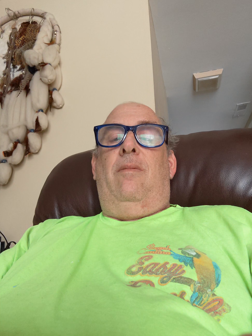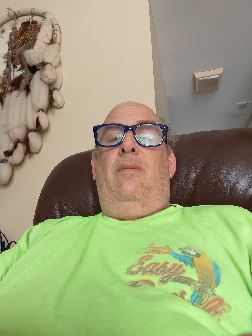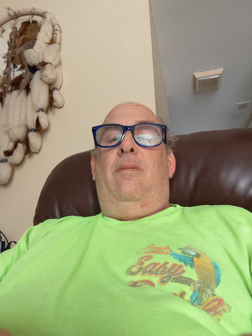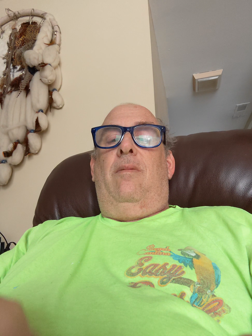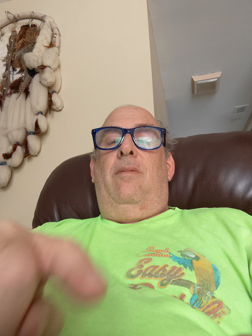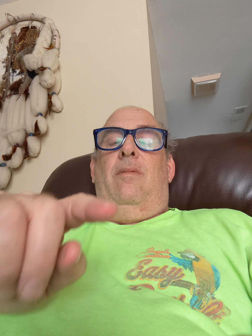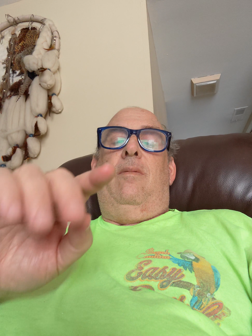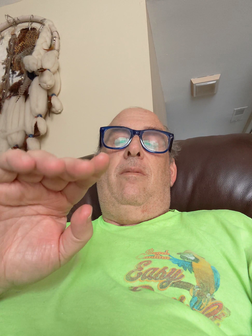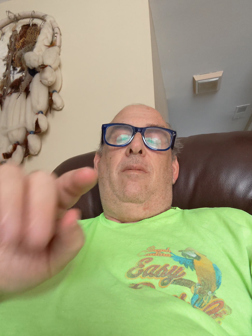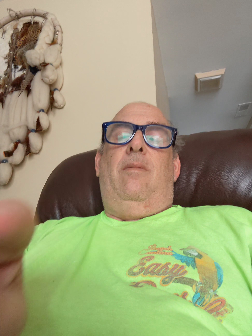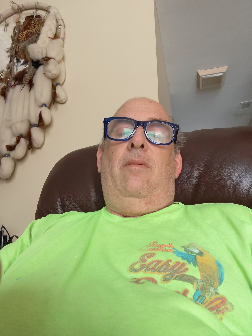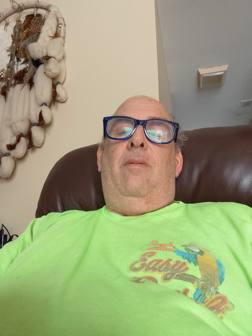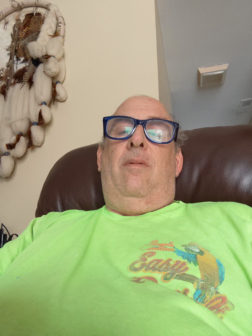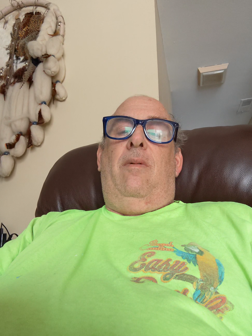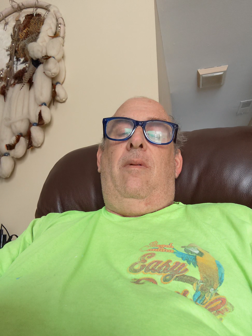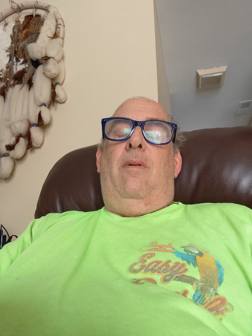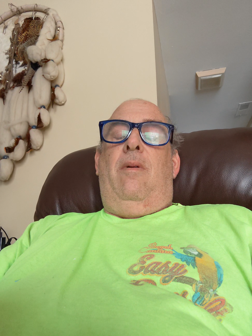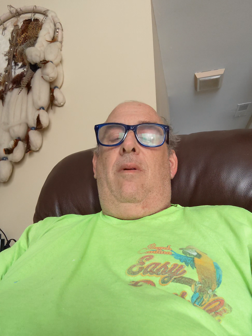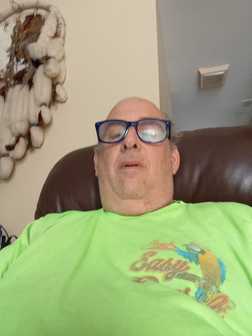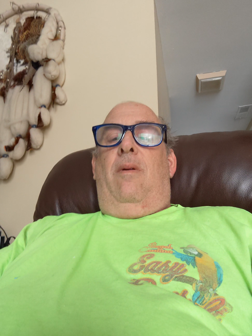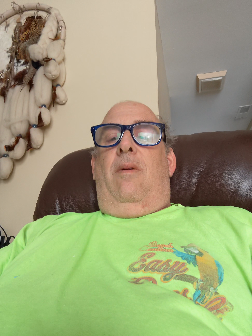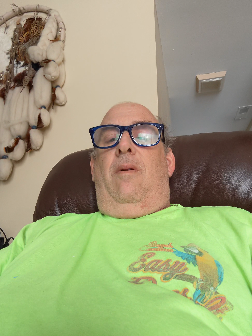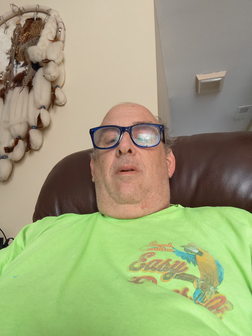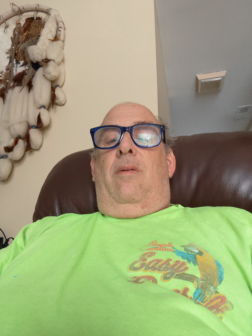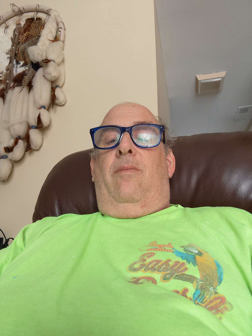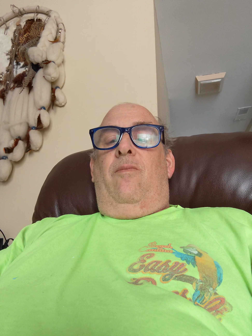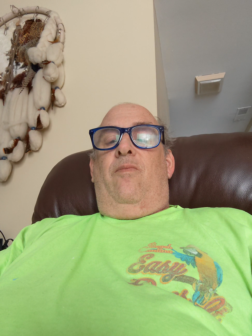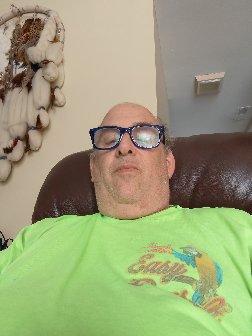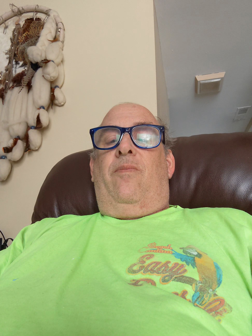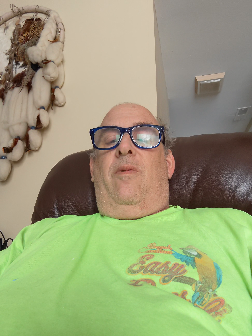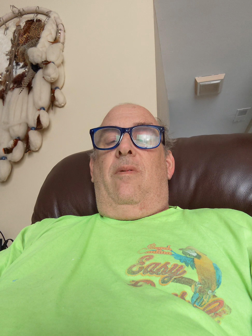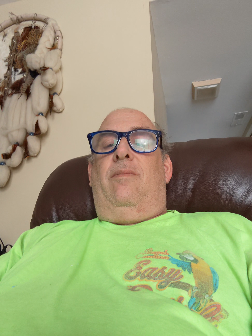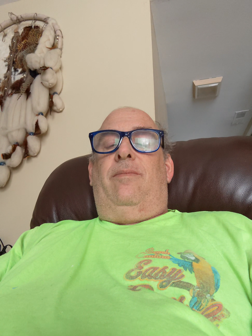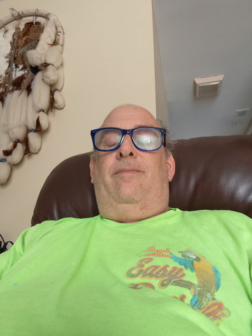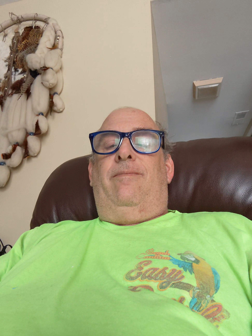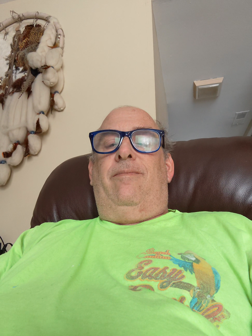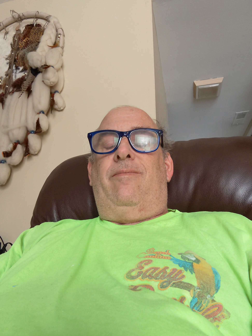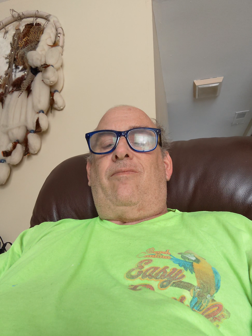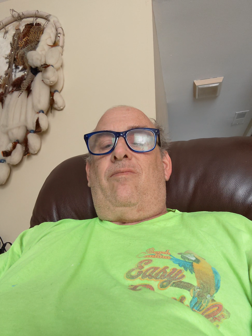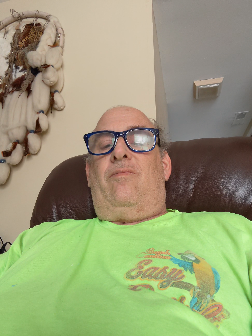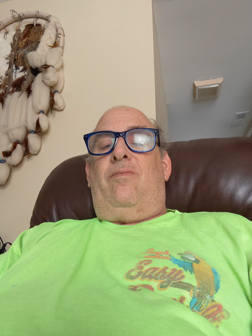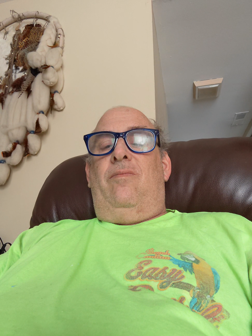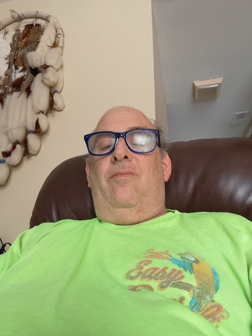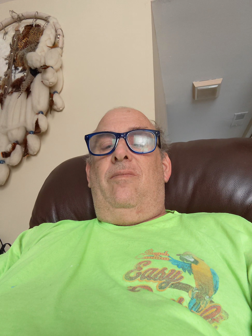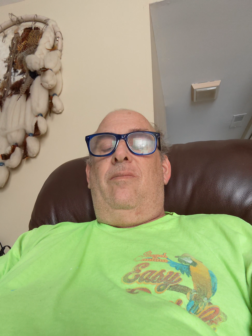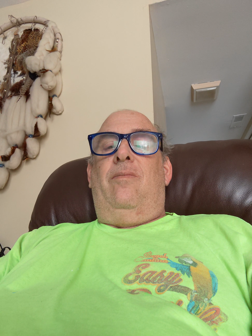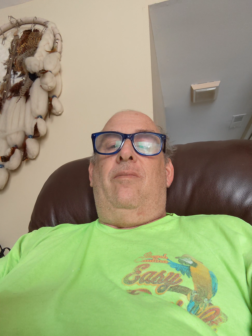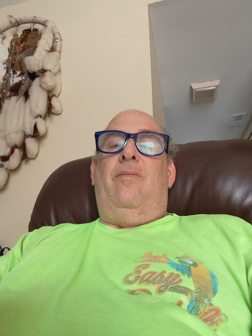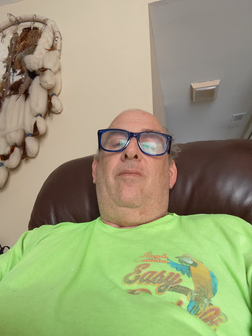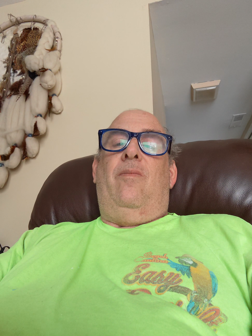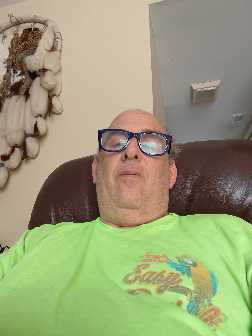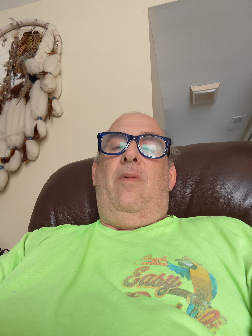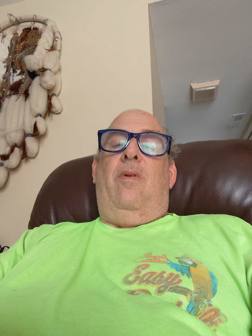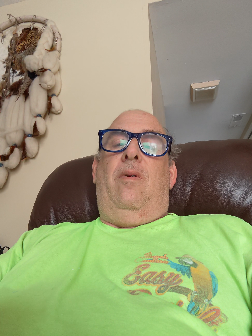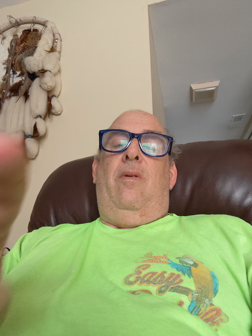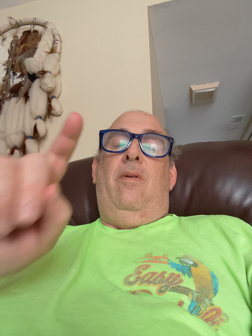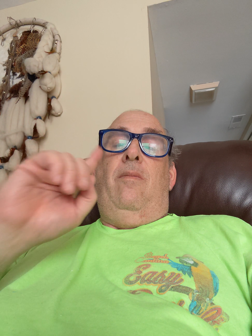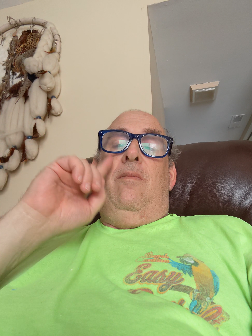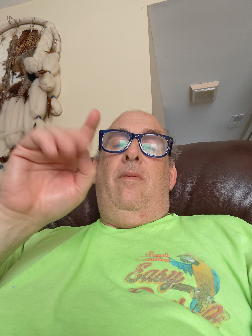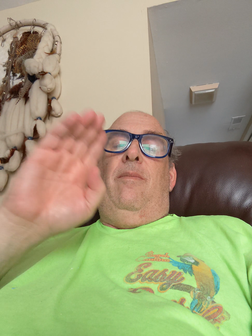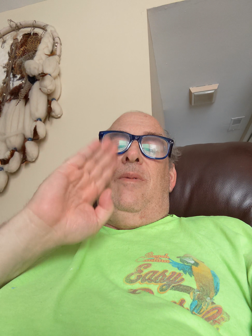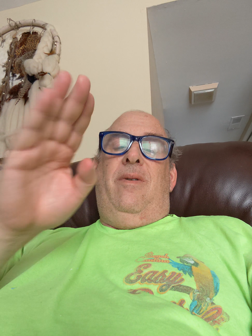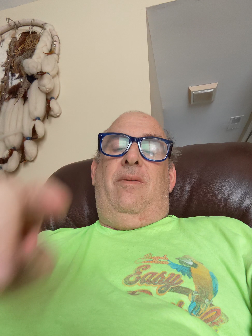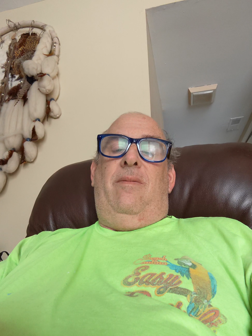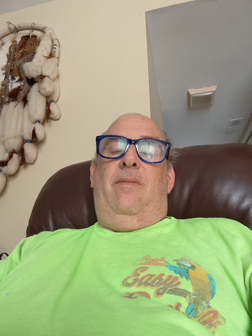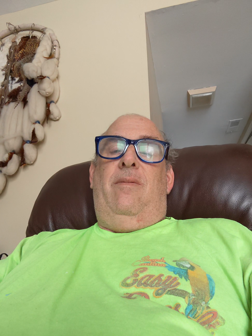bee